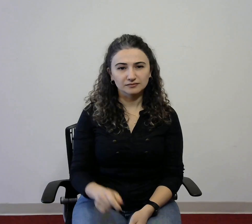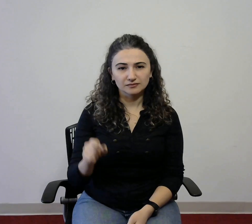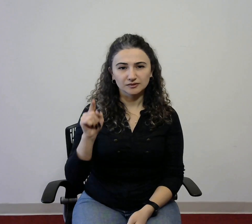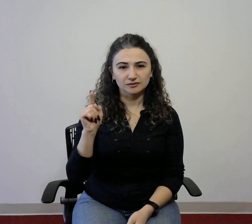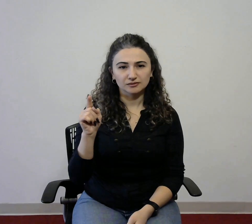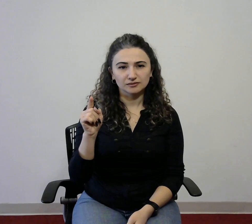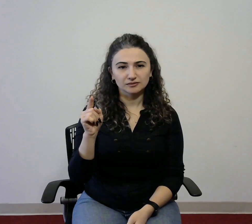onun